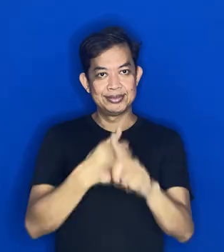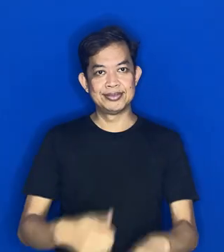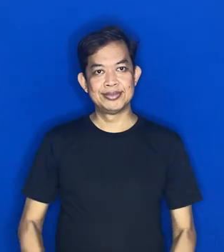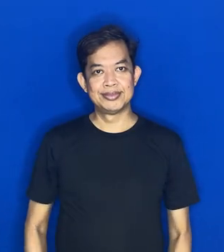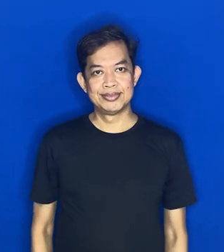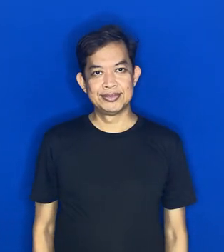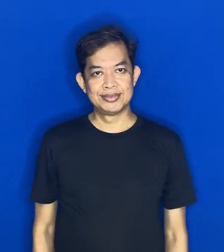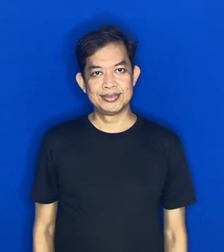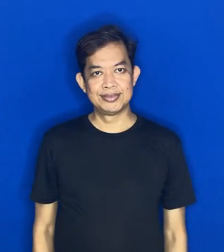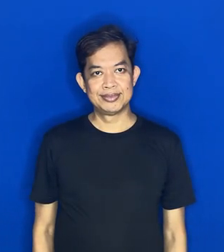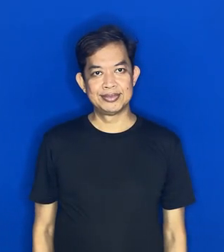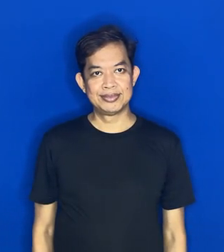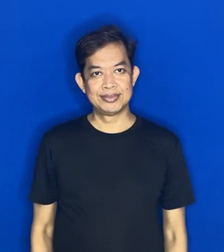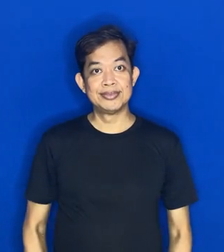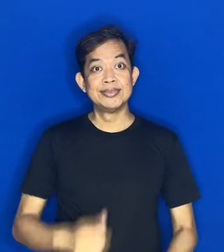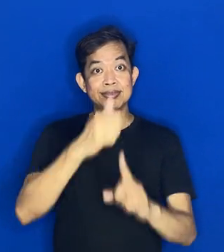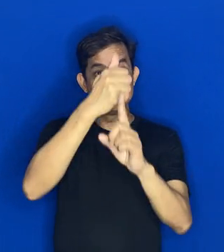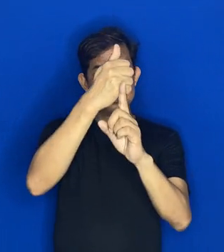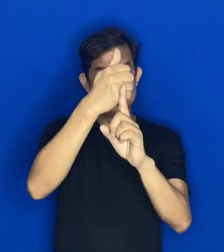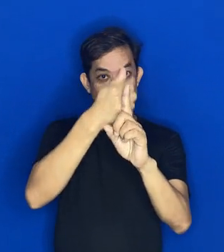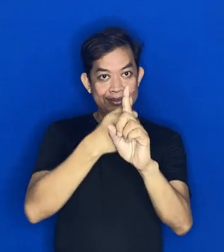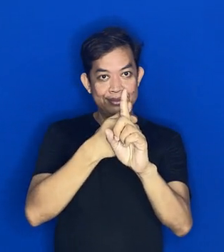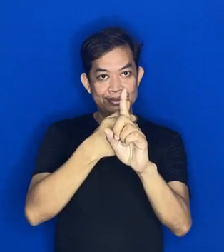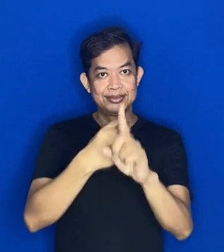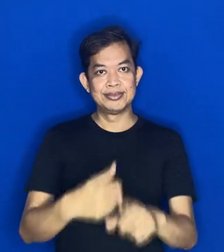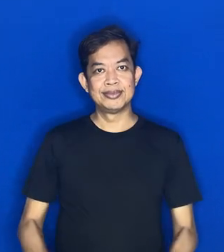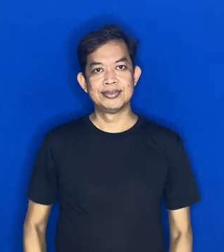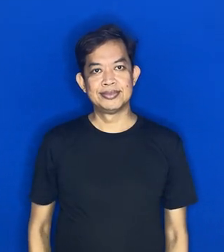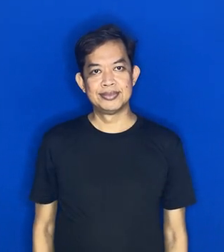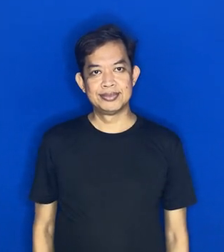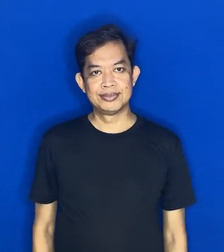april